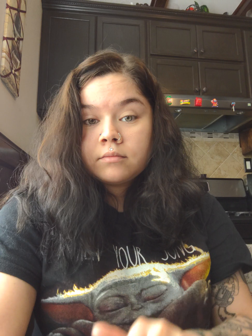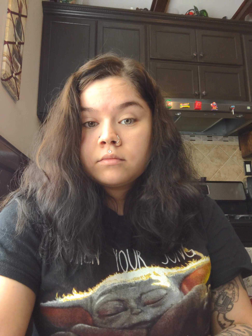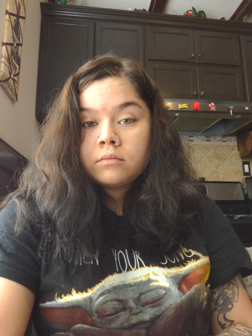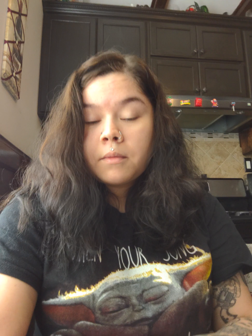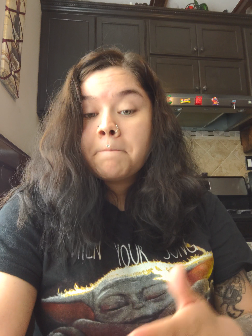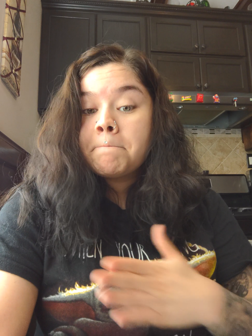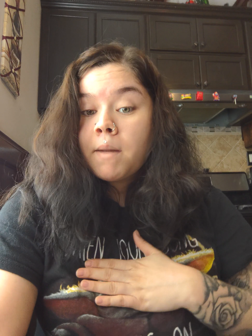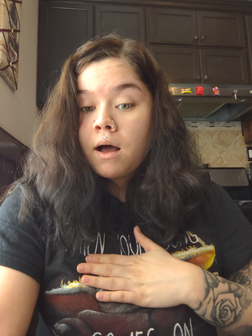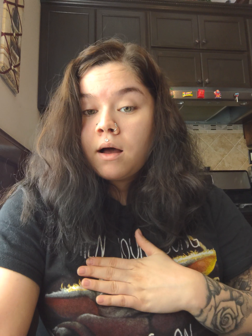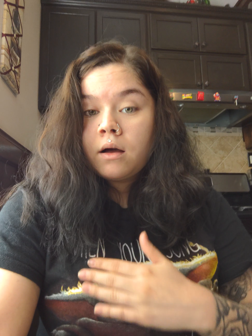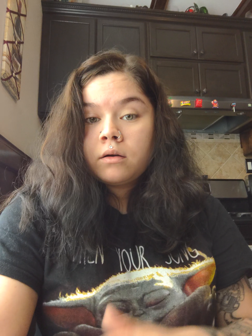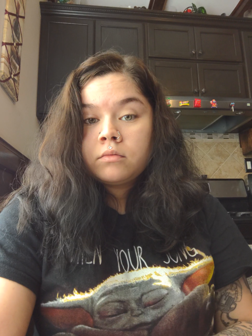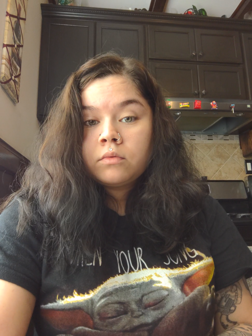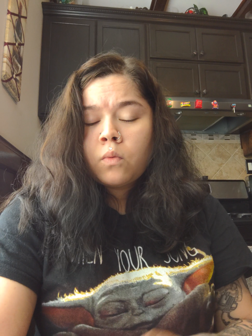my